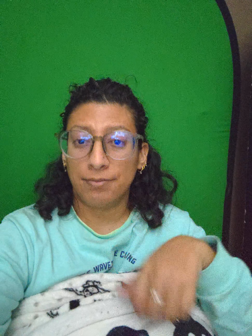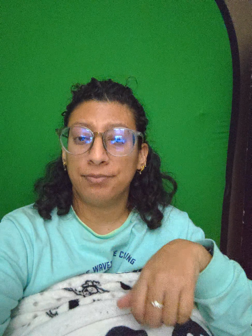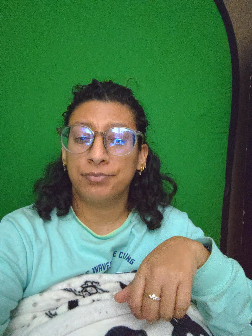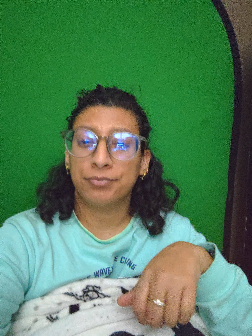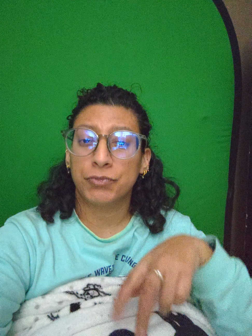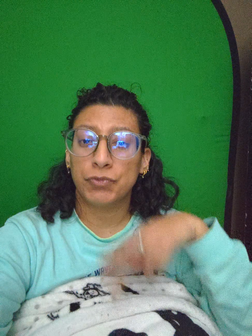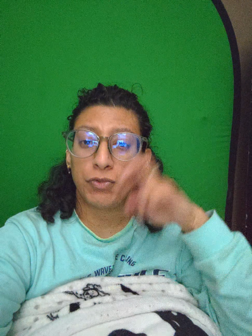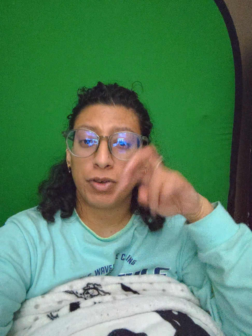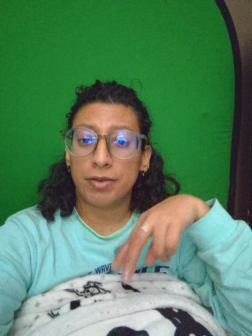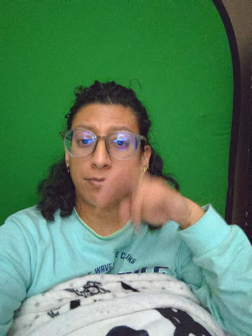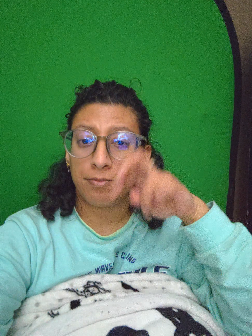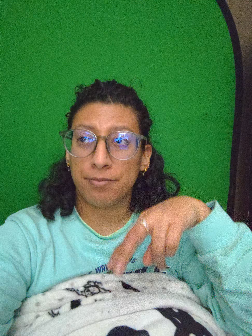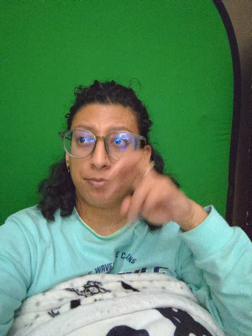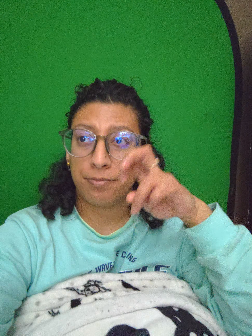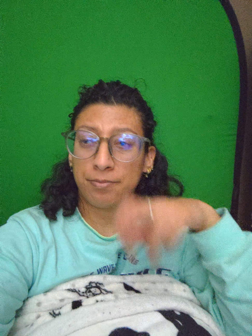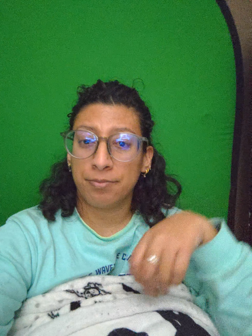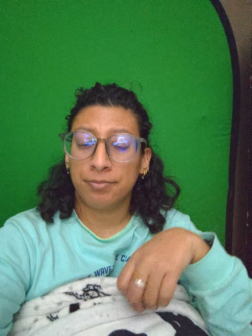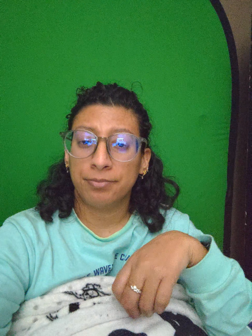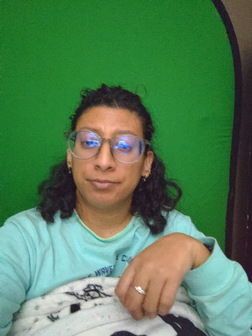jump